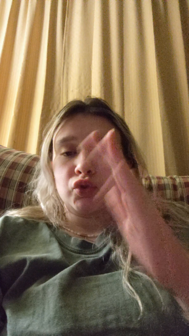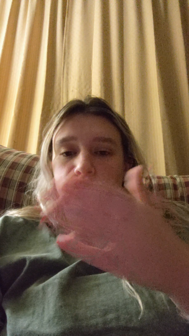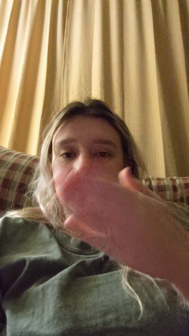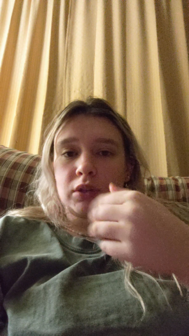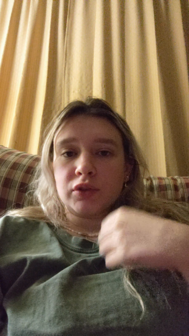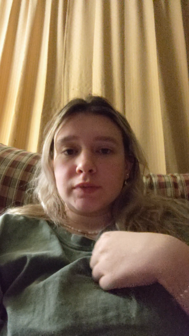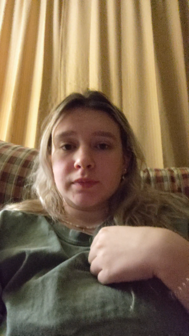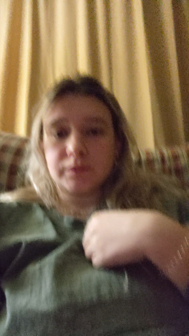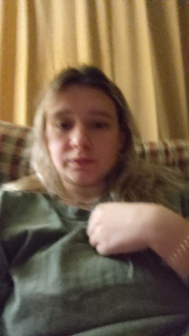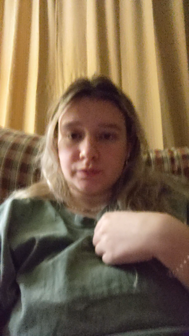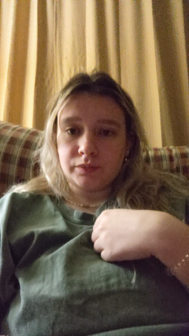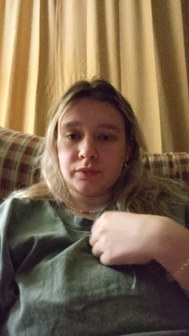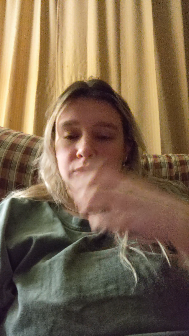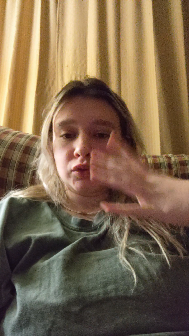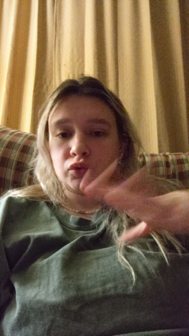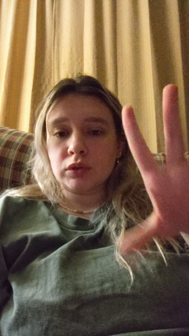dress